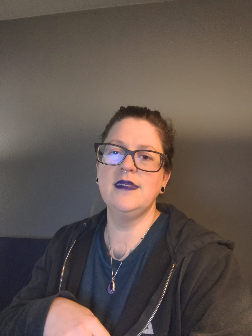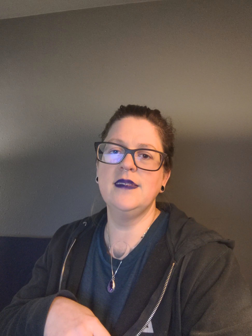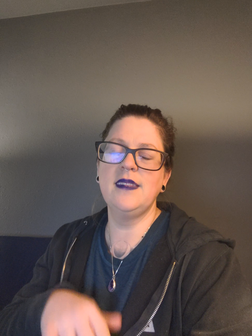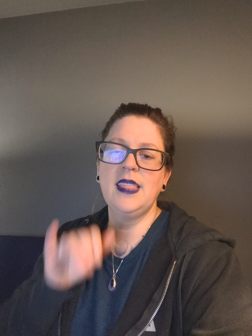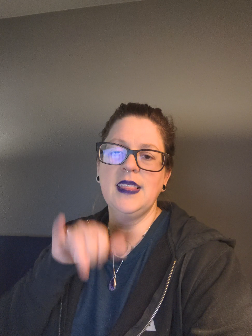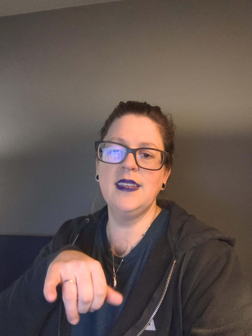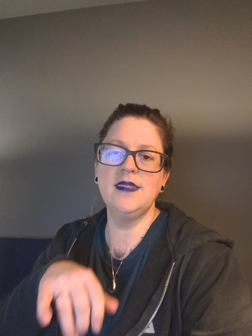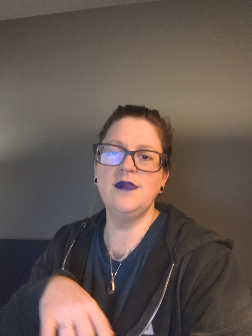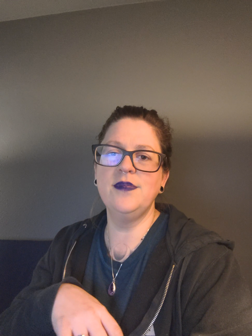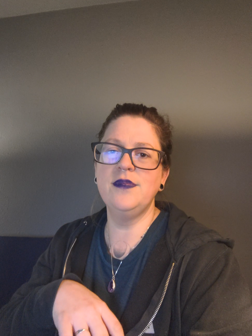that